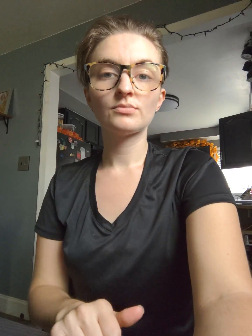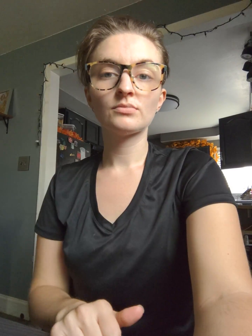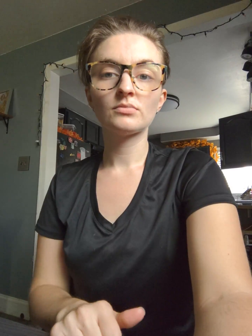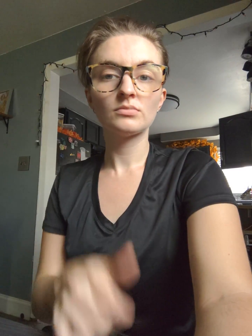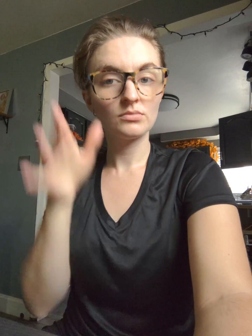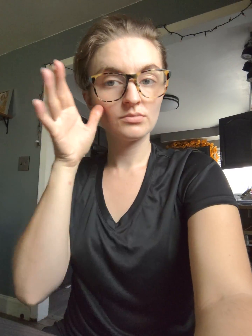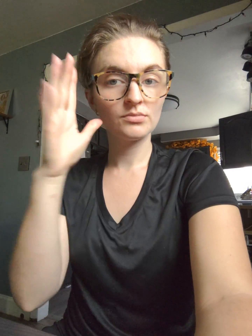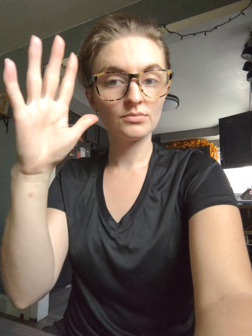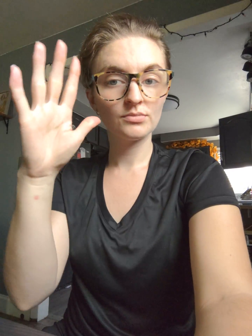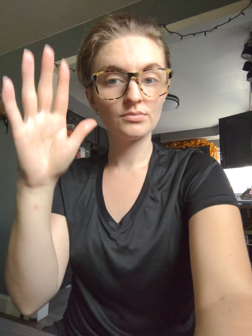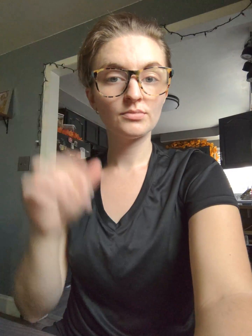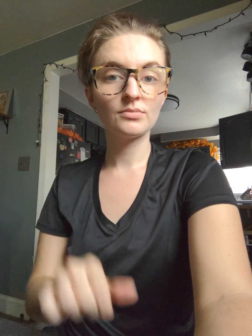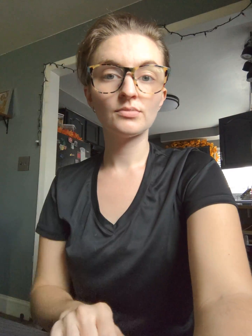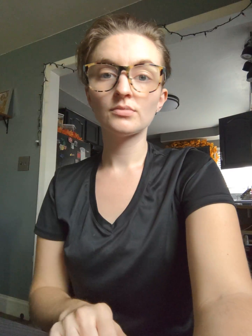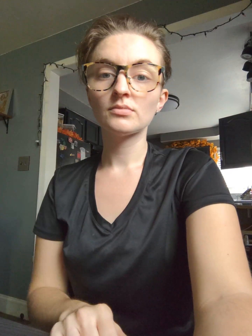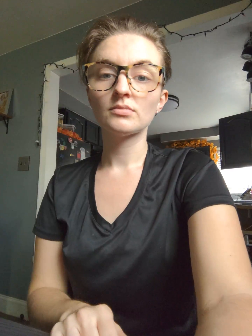deer